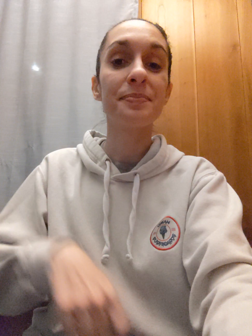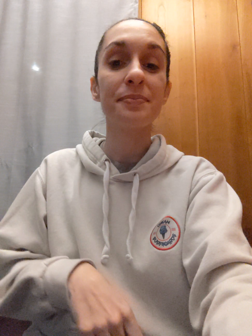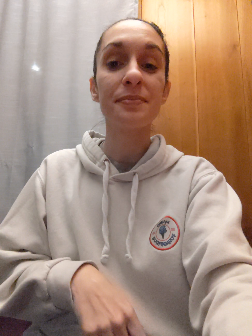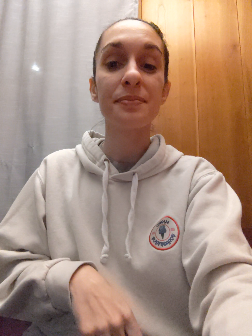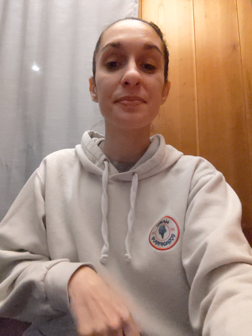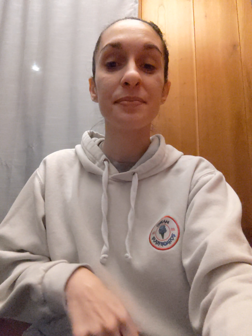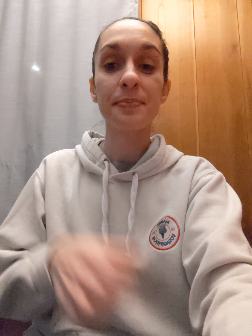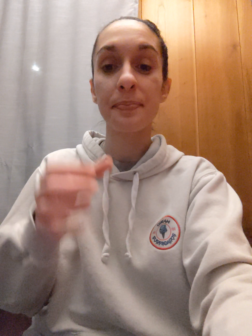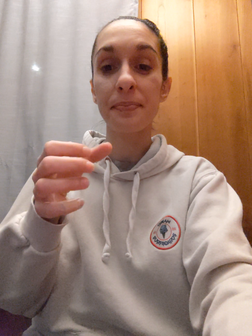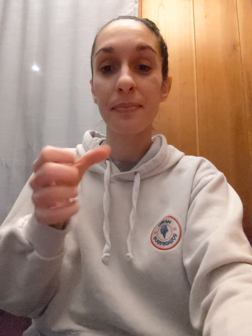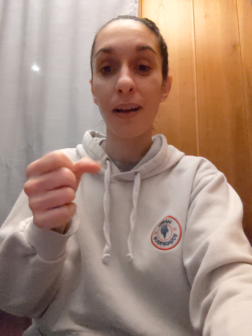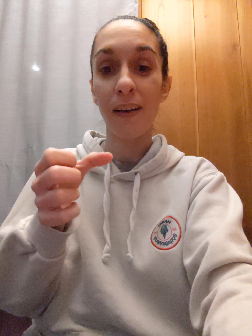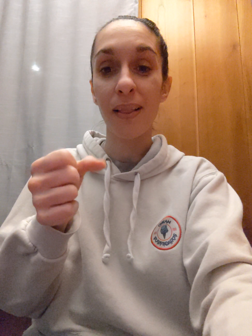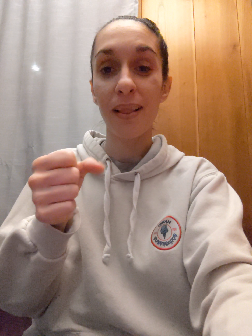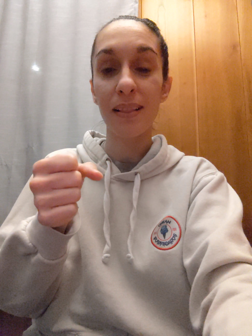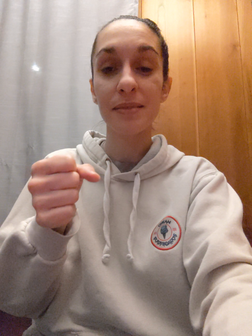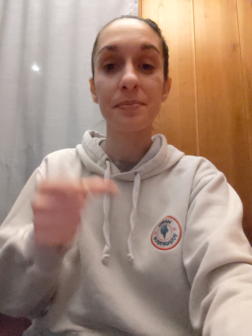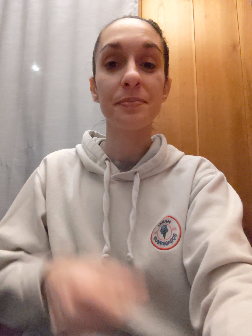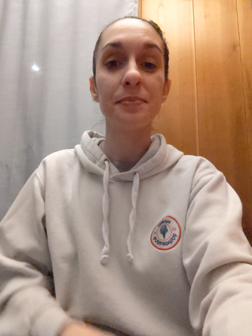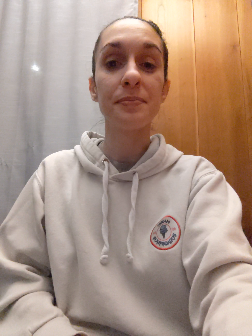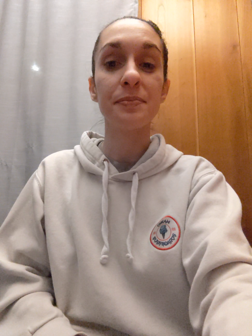milk